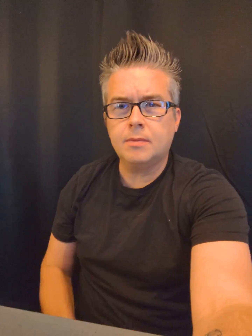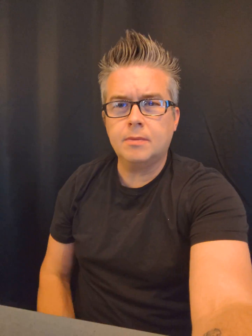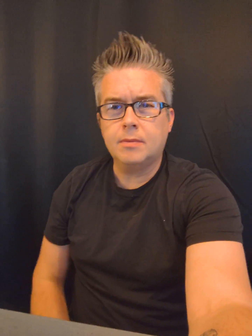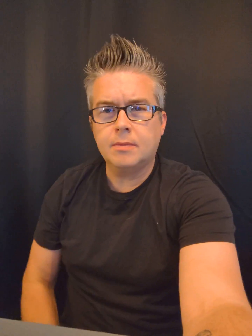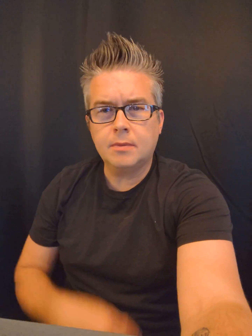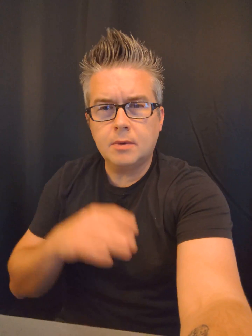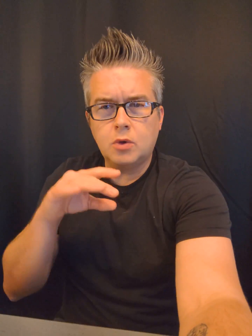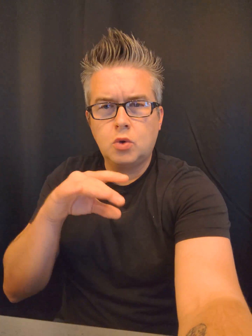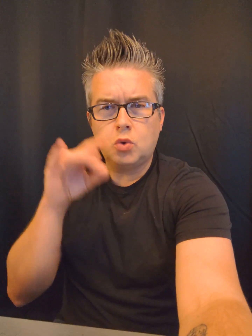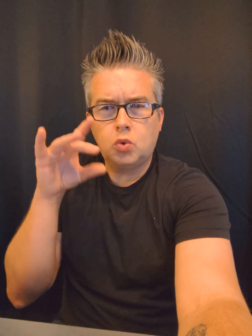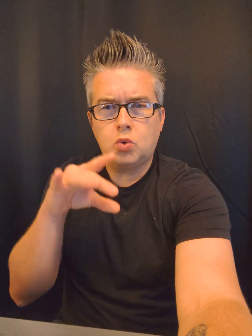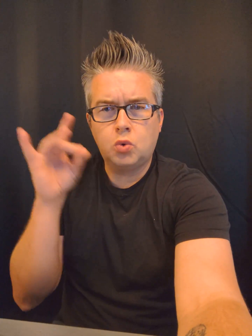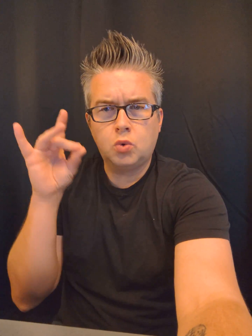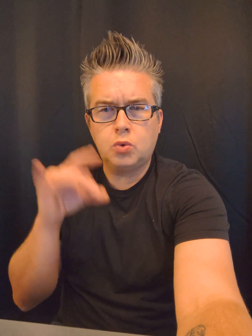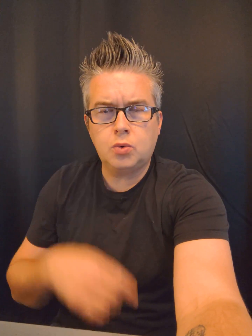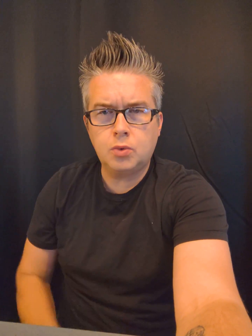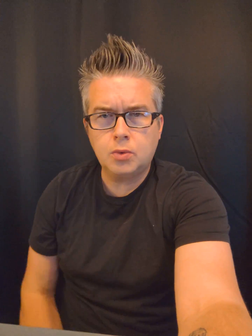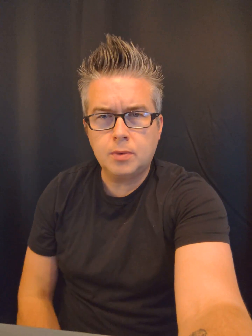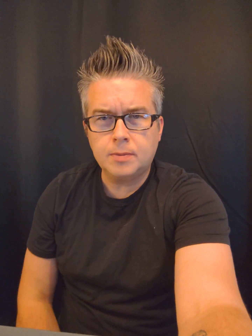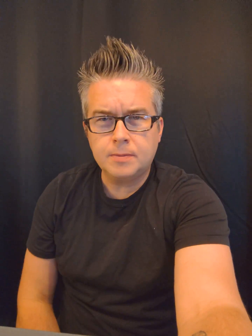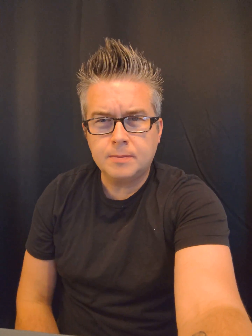choose